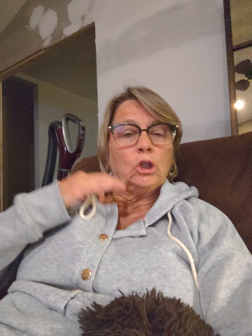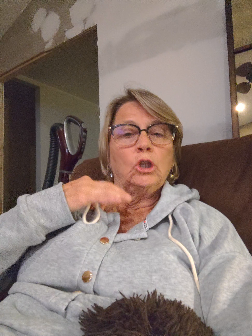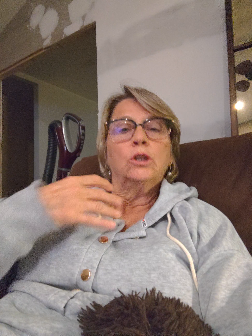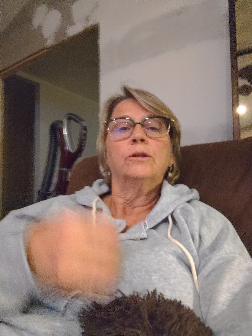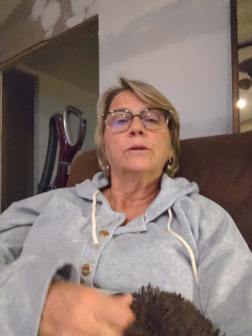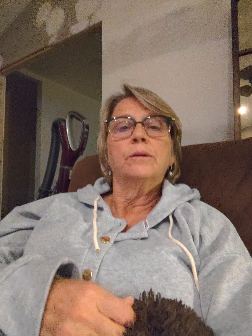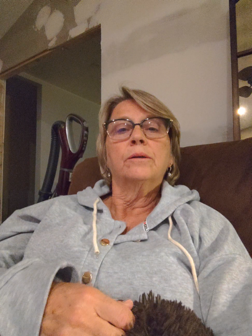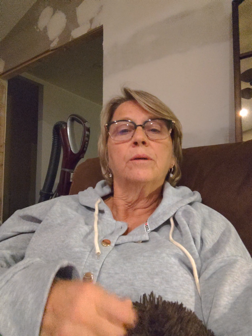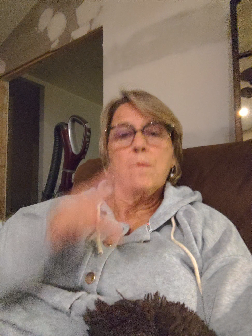shirt